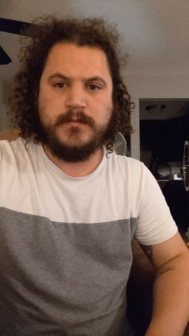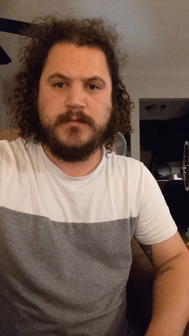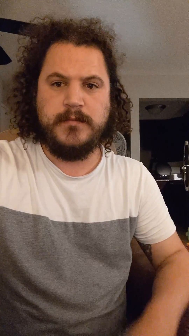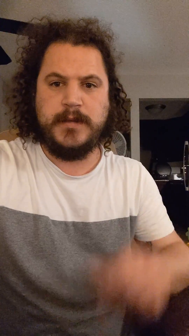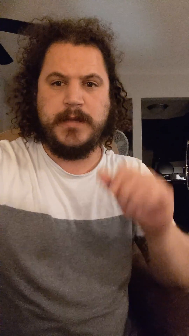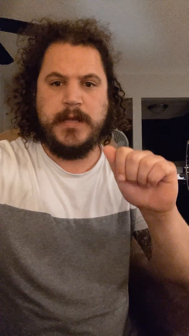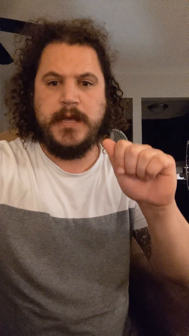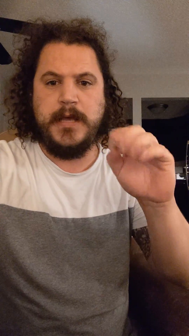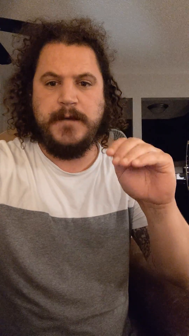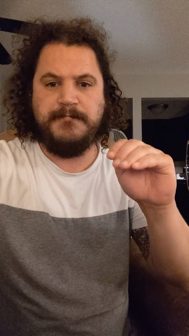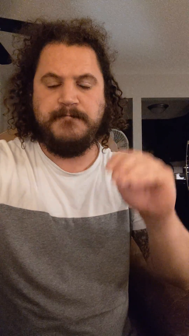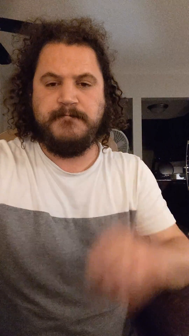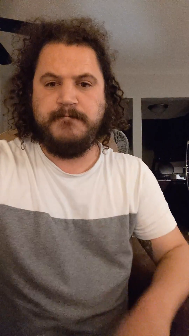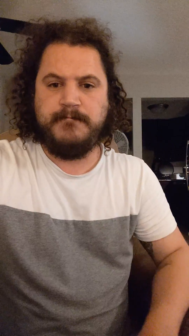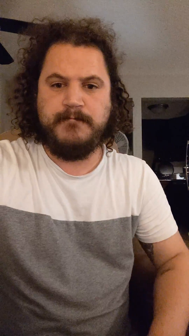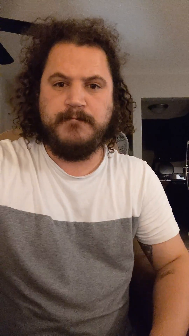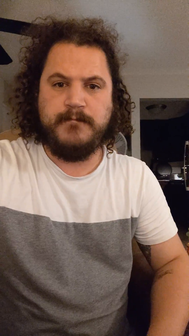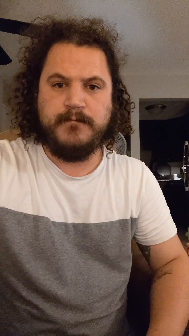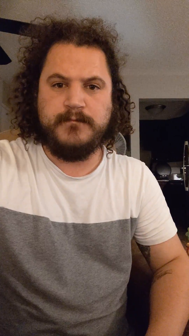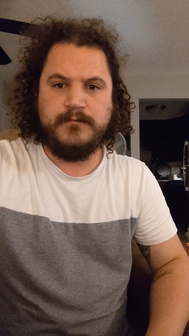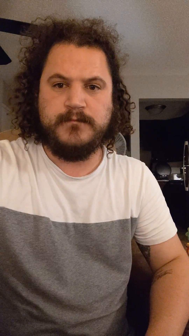am